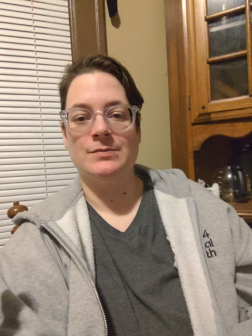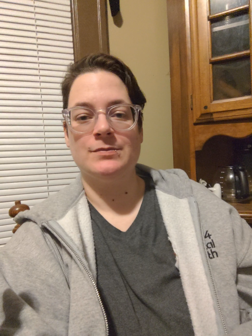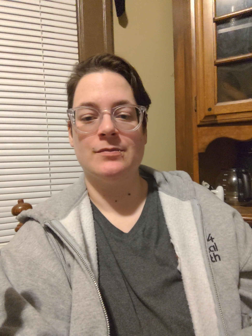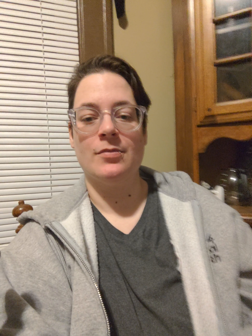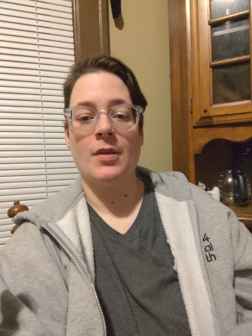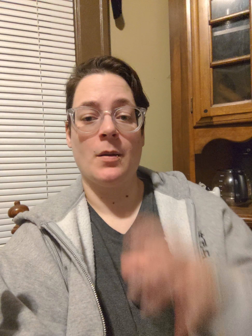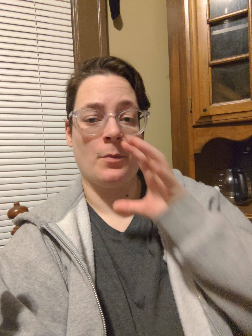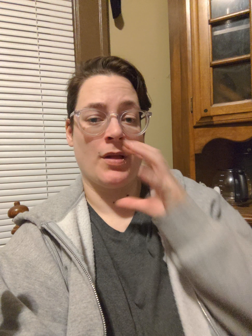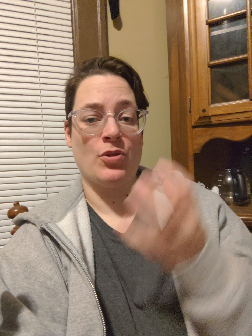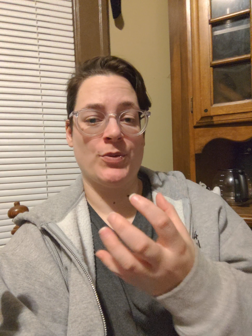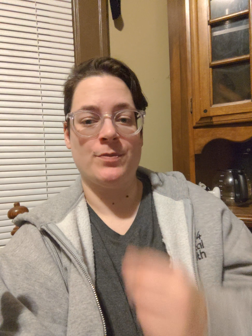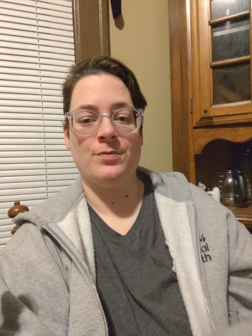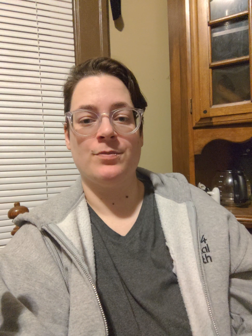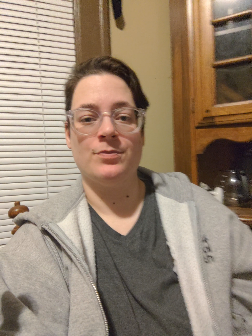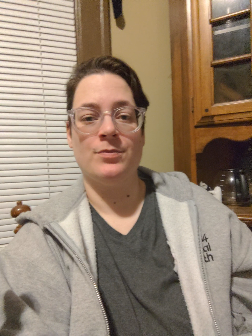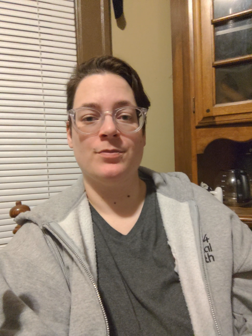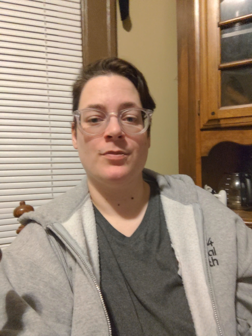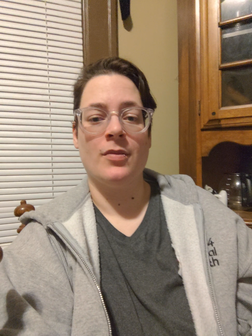balloon